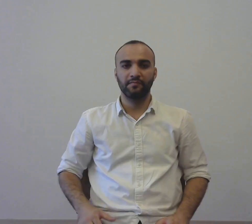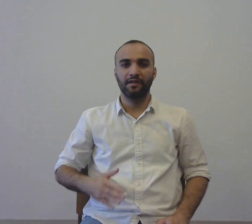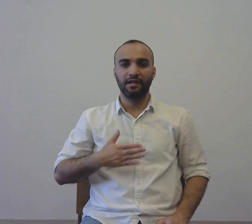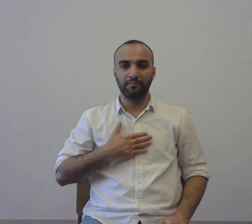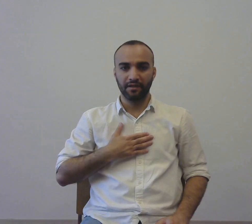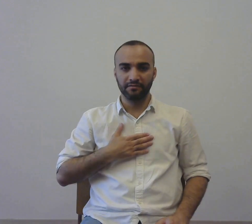mən